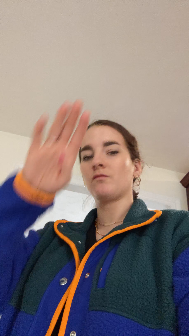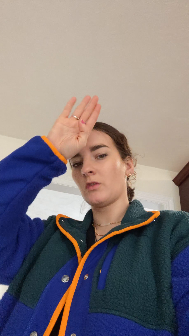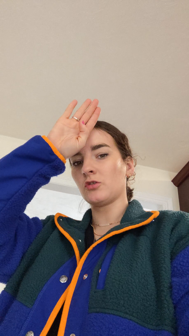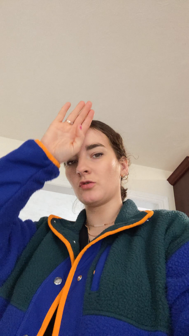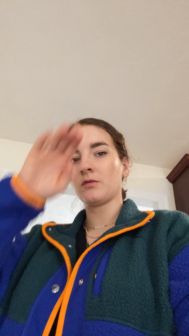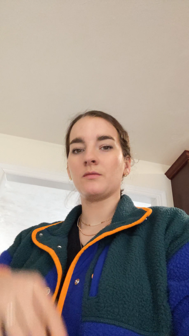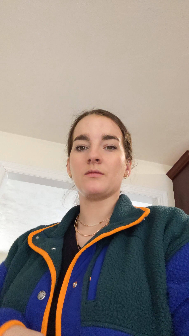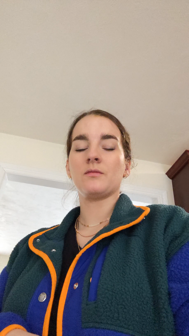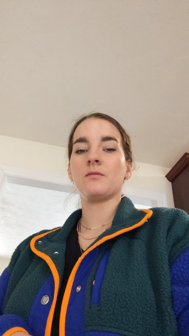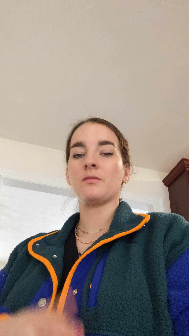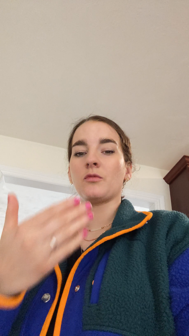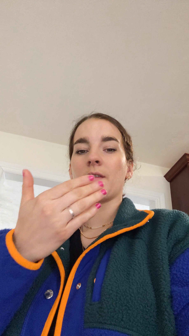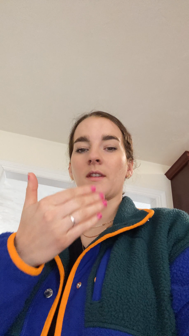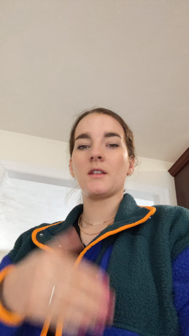butterfly